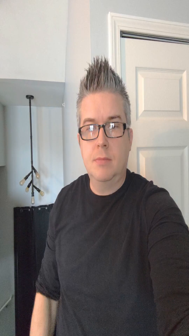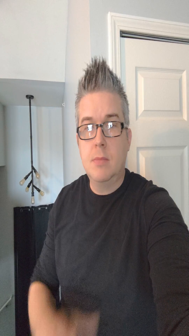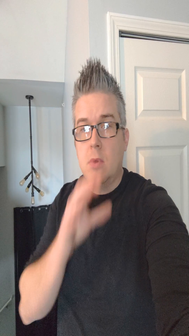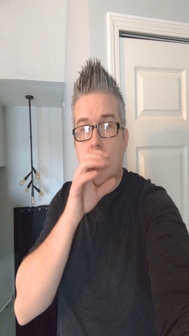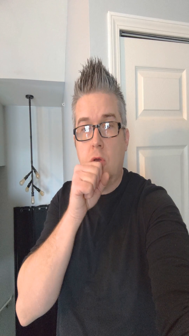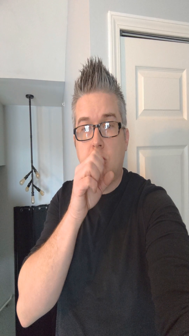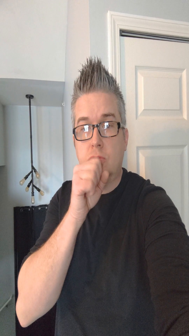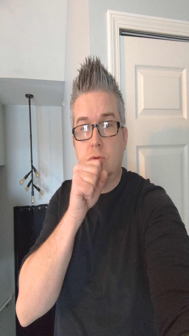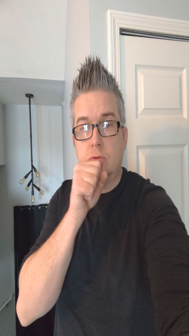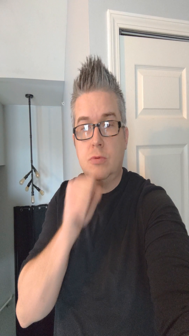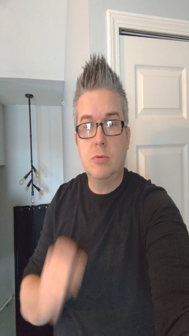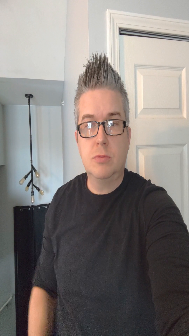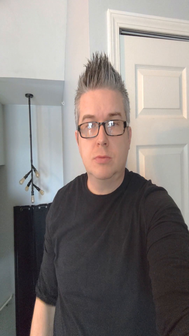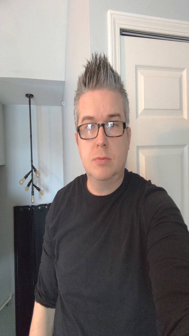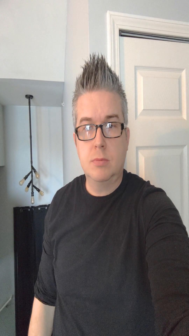orange